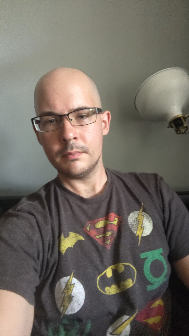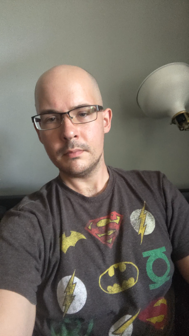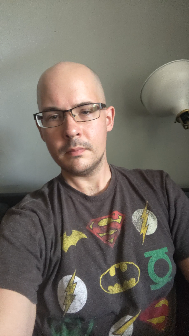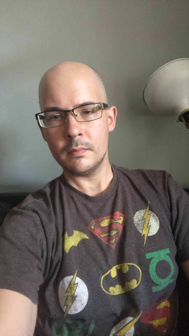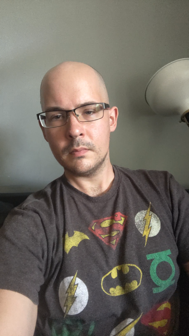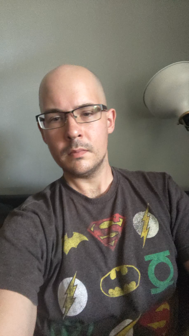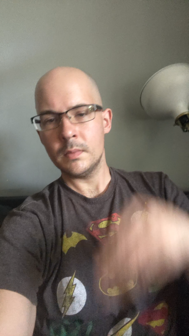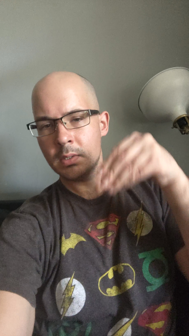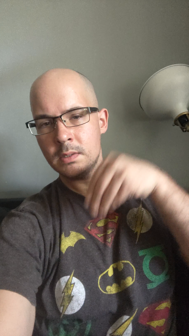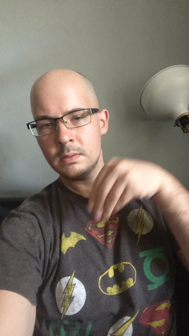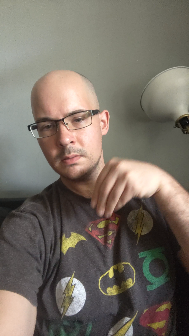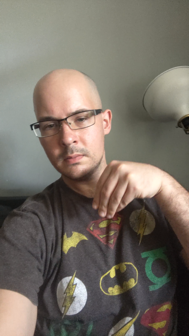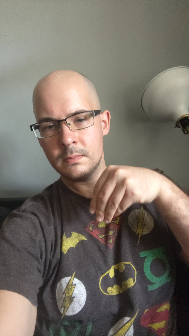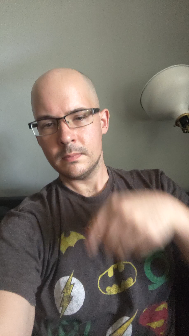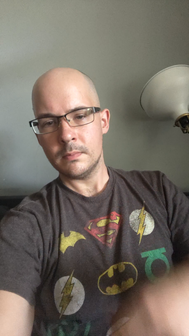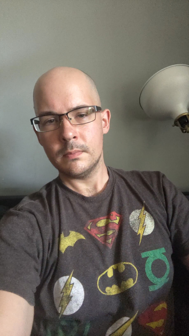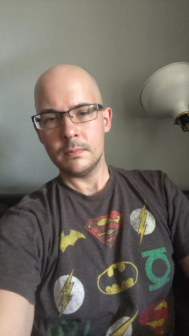inside